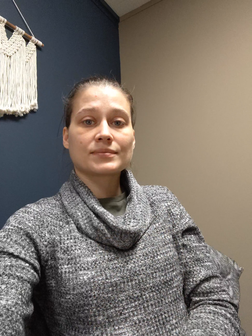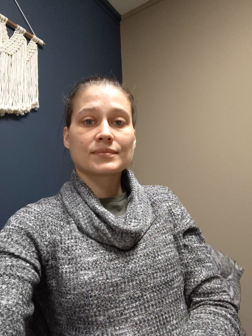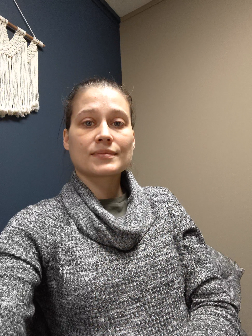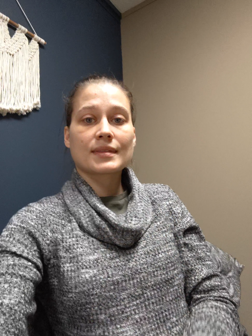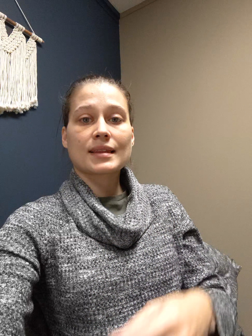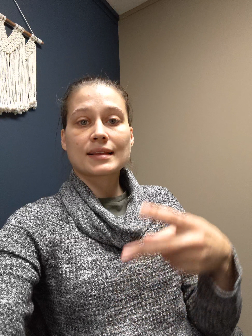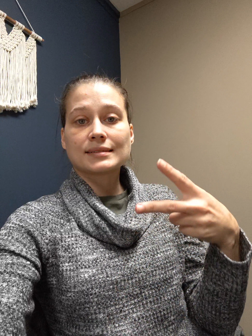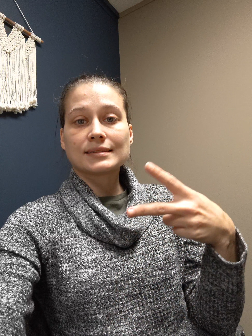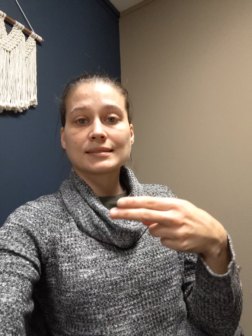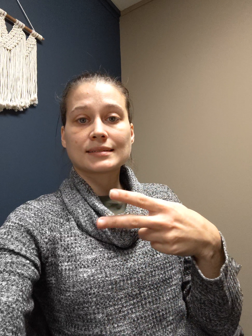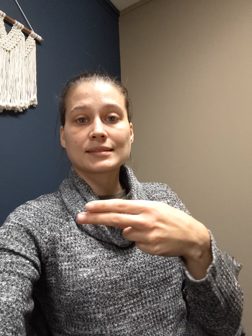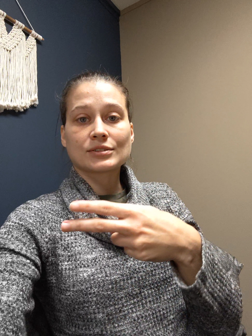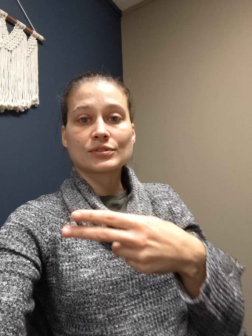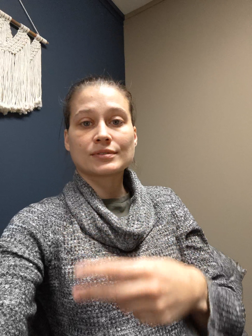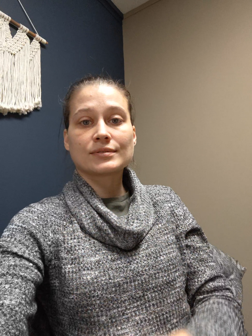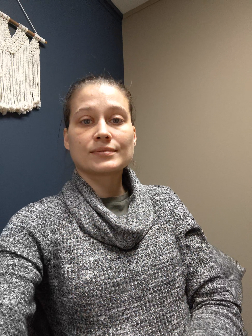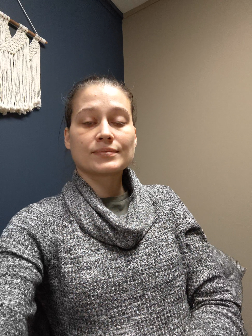scissors